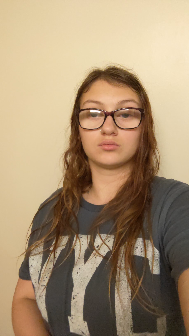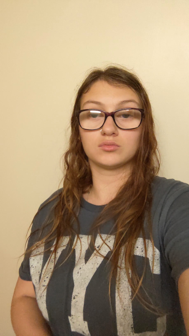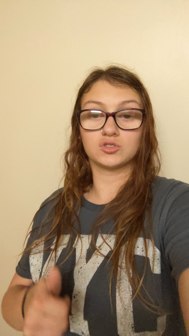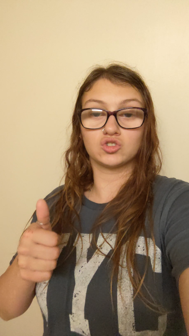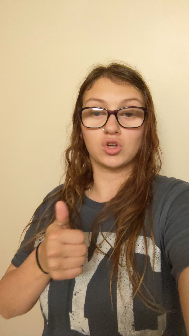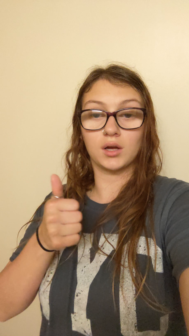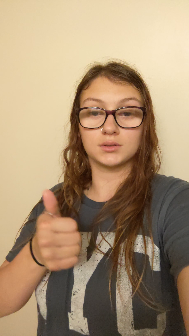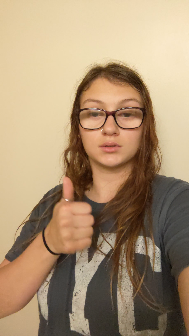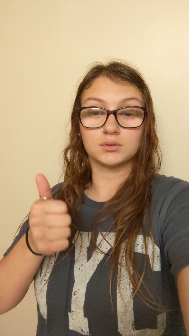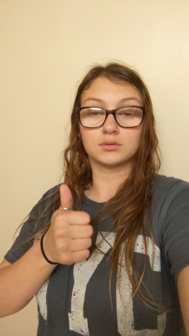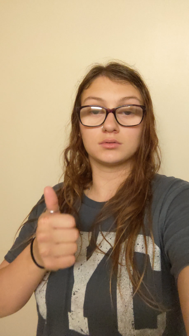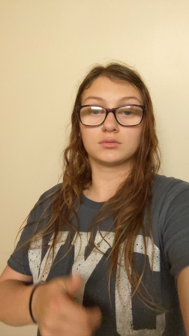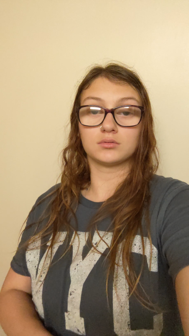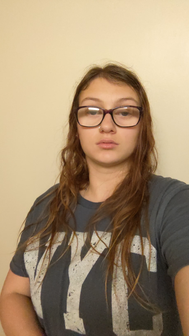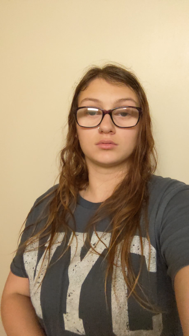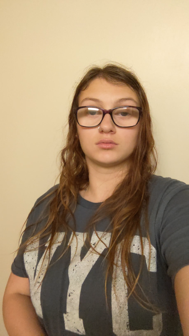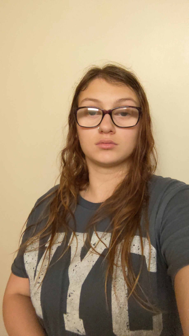chase